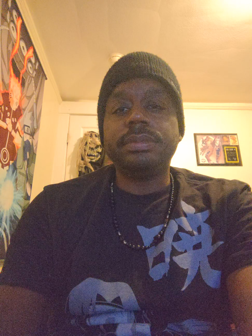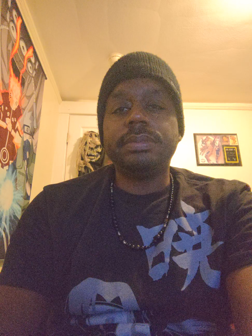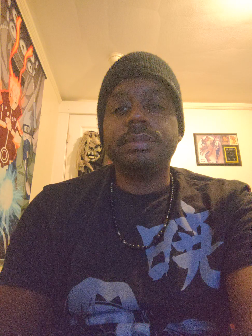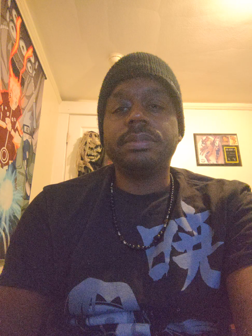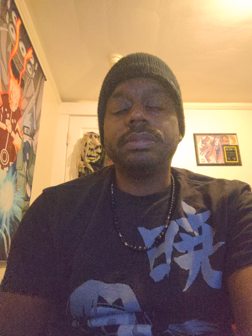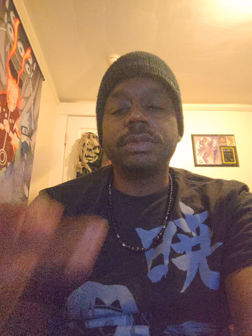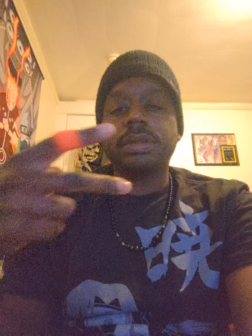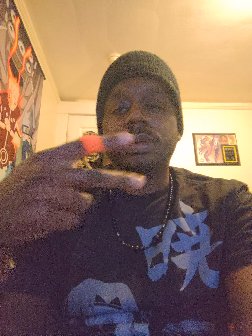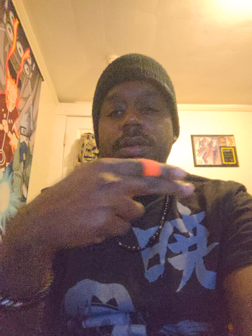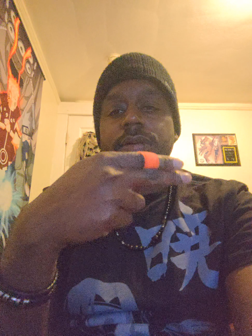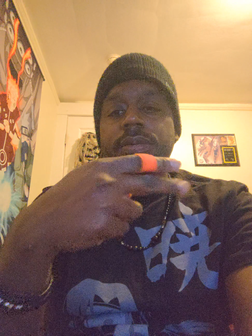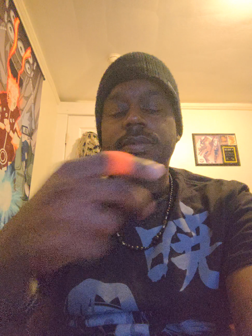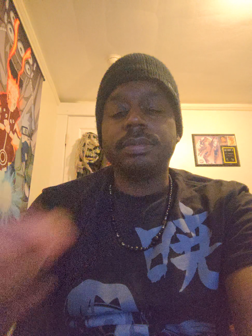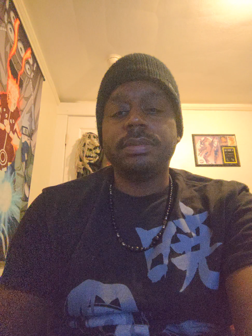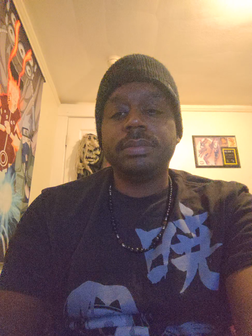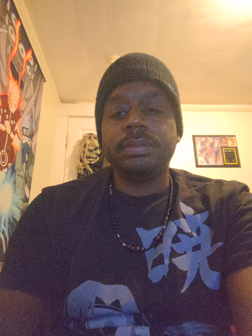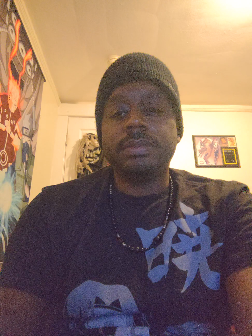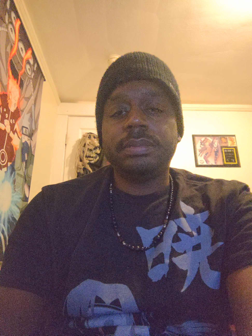cut